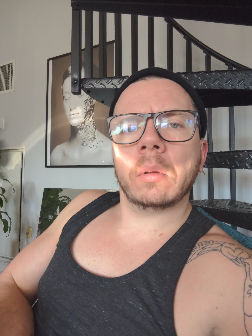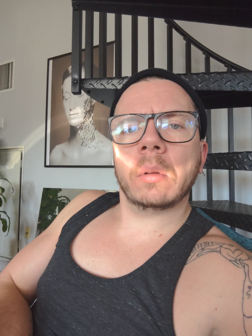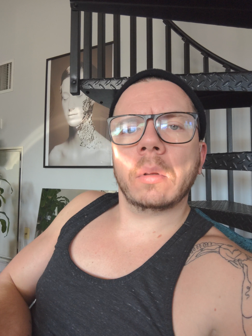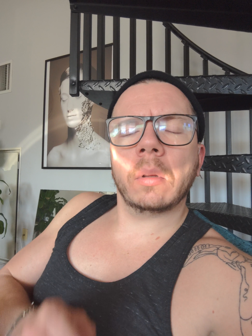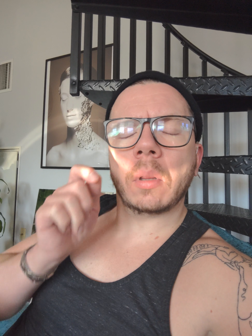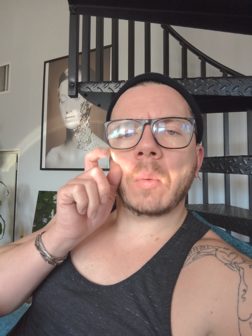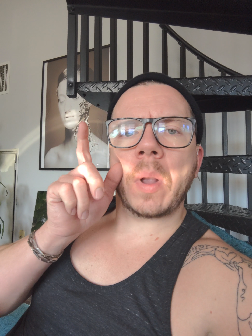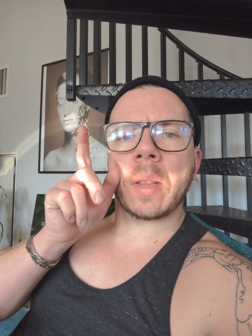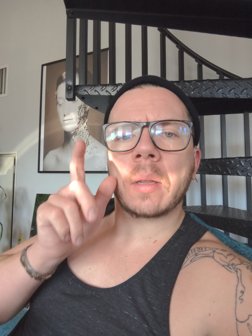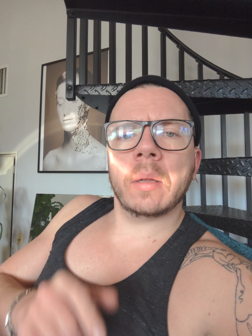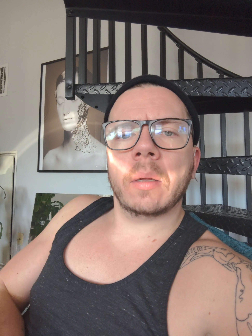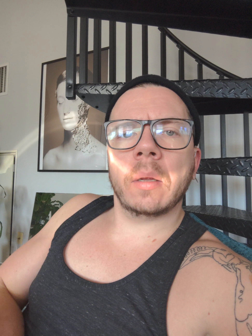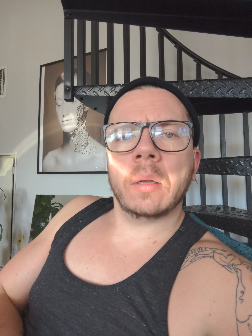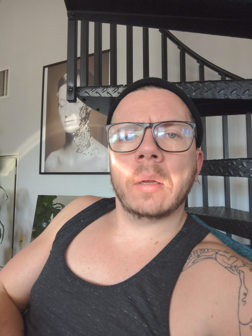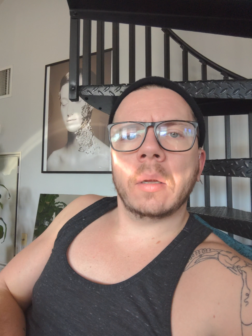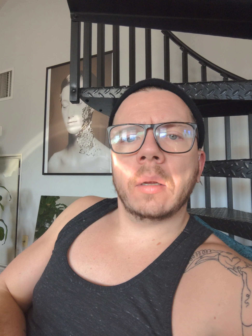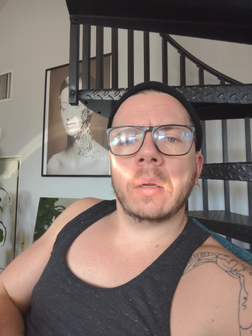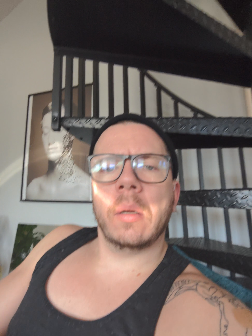awake